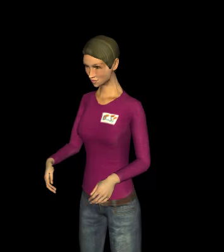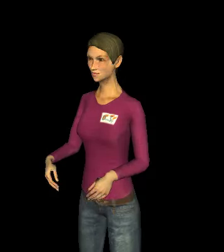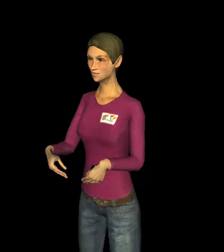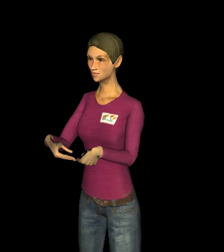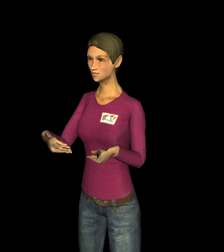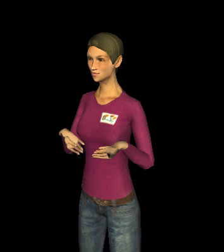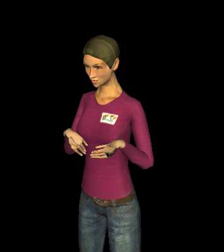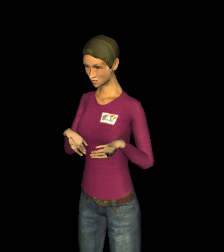طبق